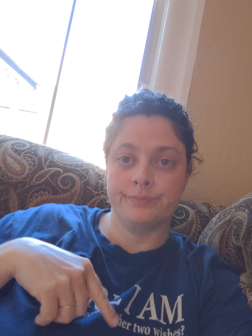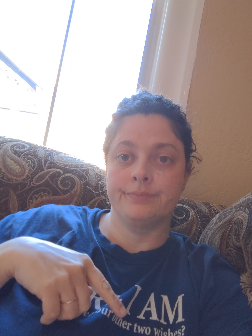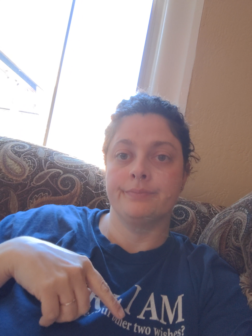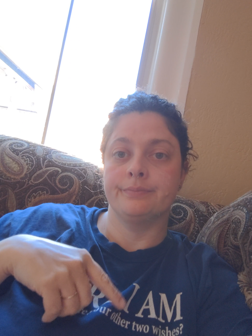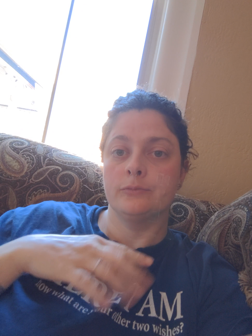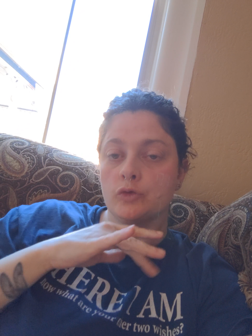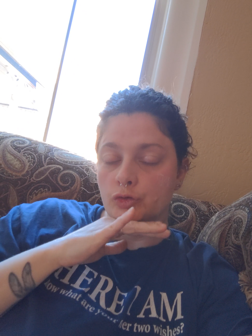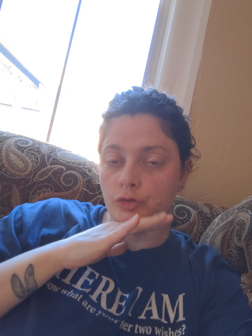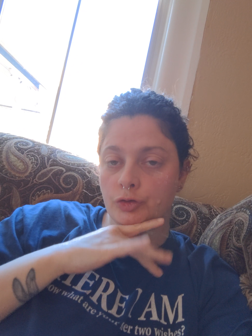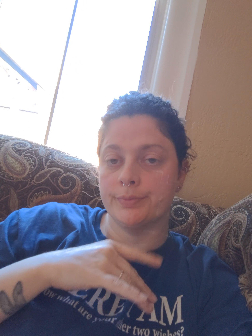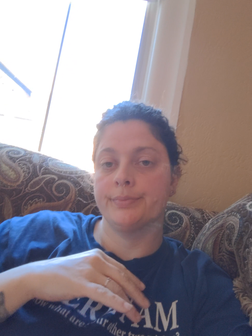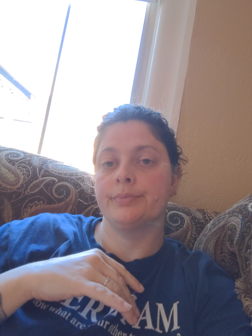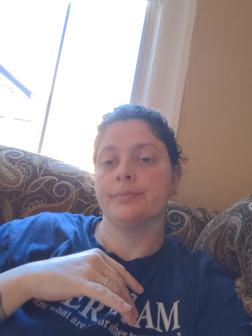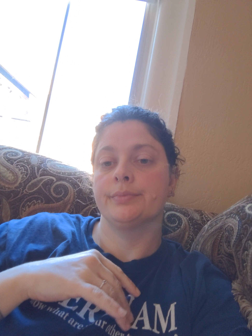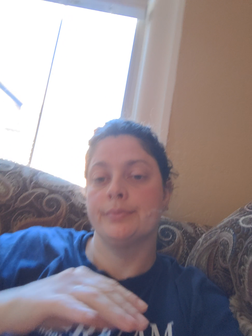dirty